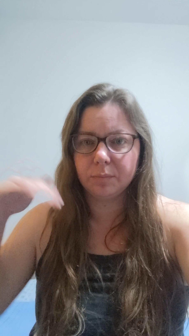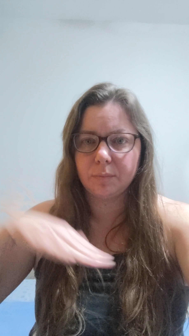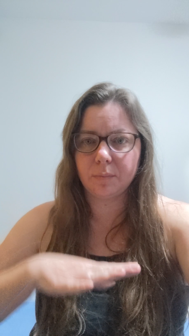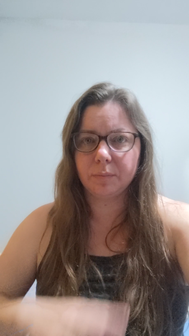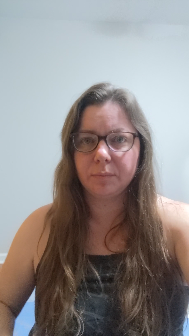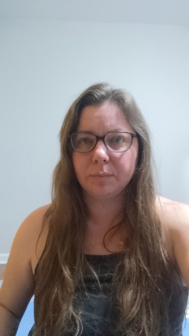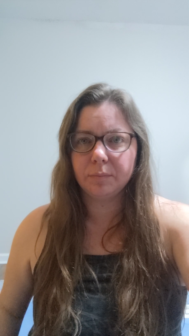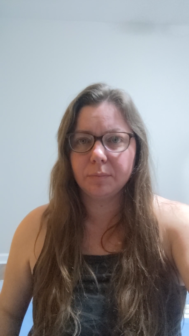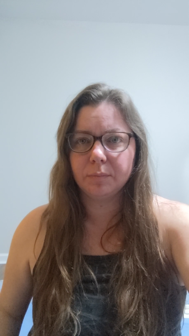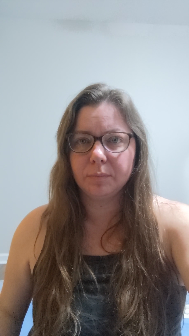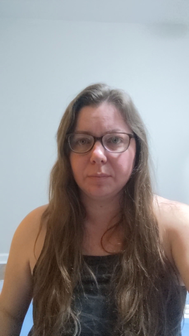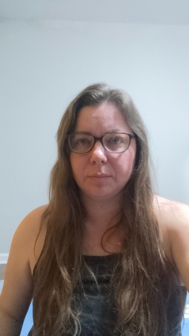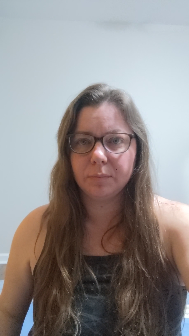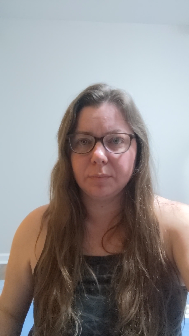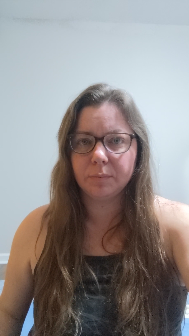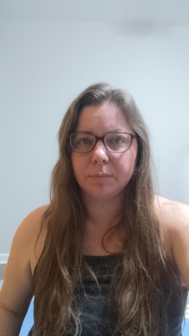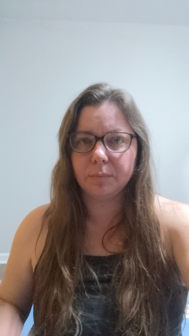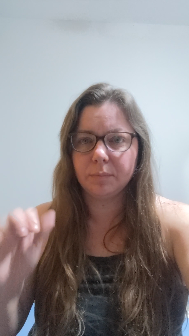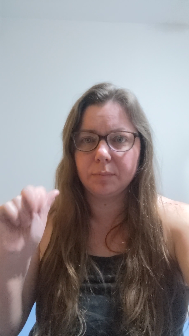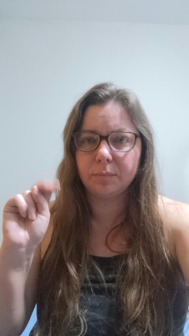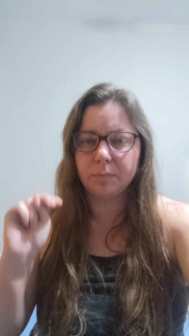an